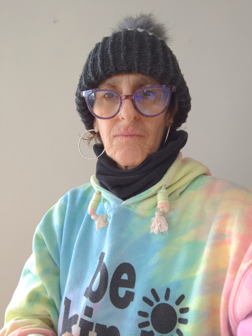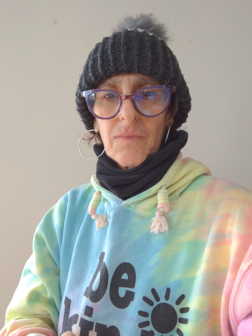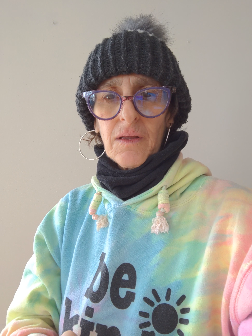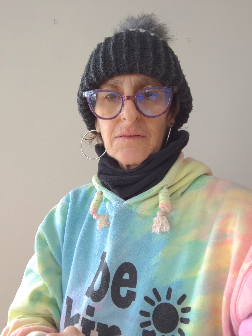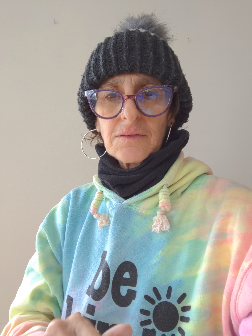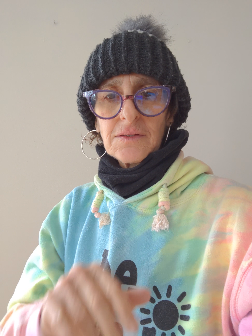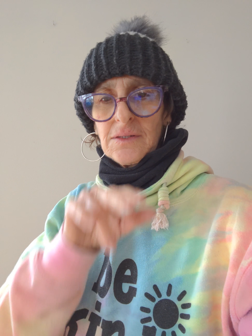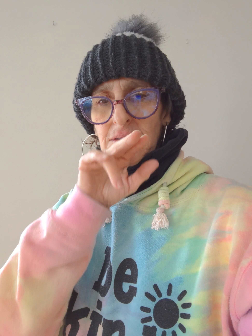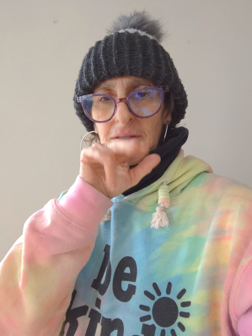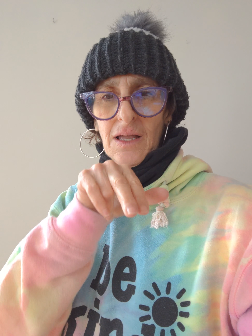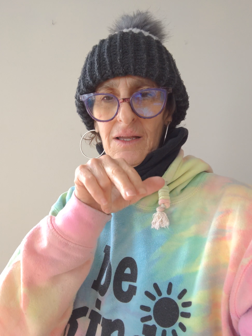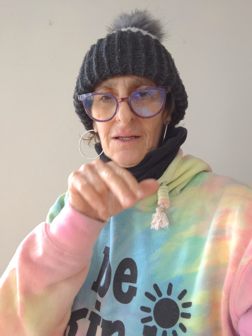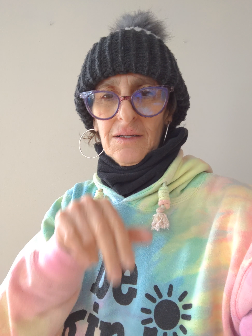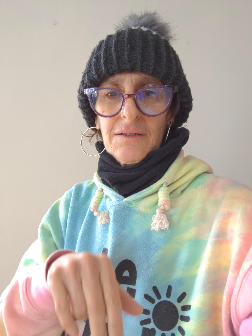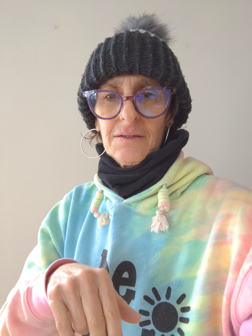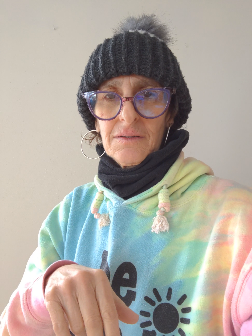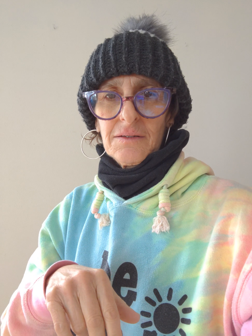tongue